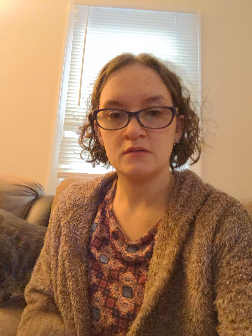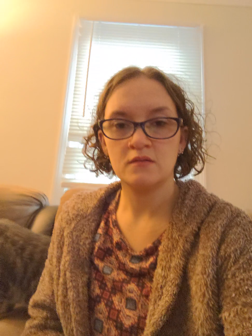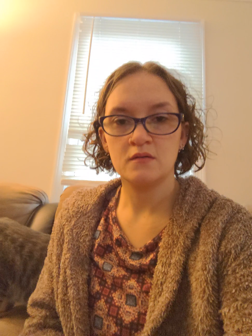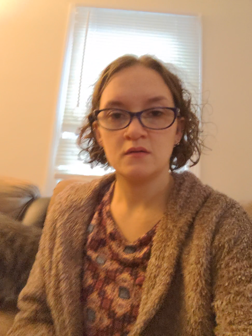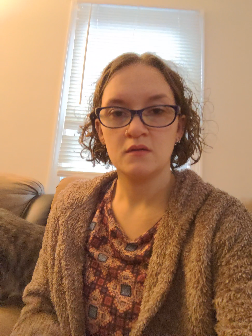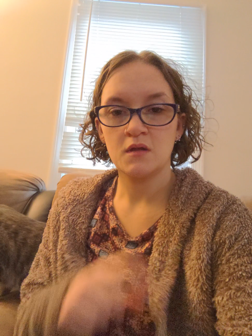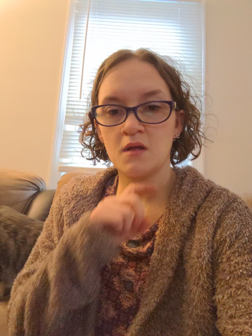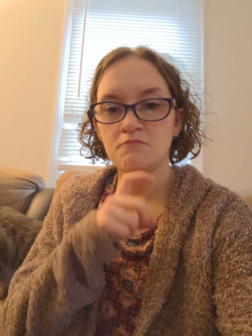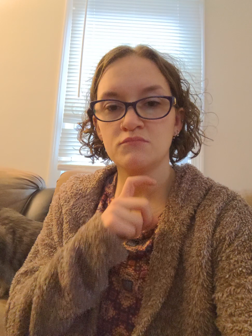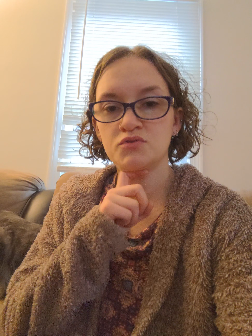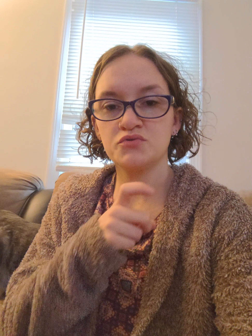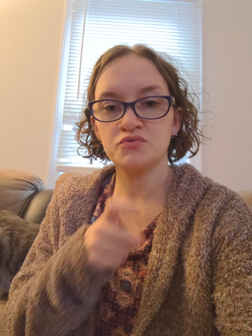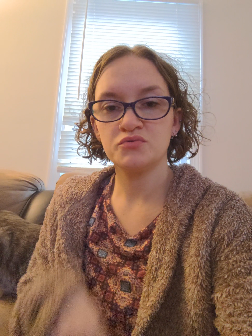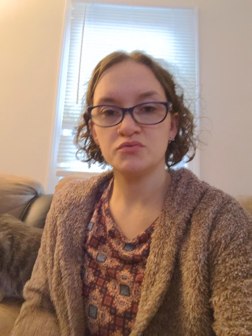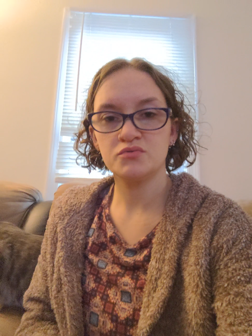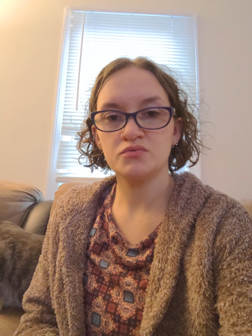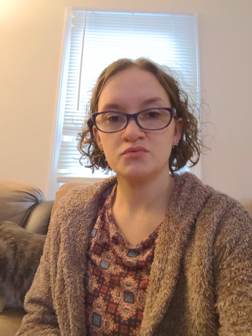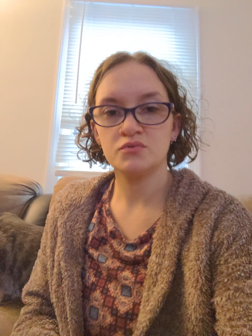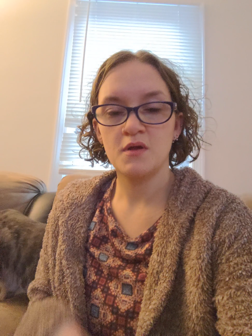garbage